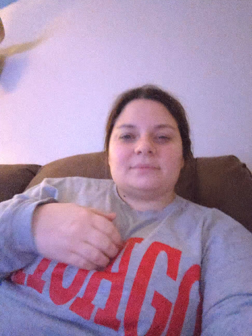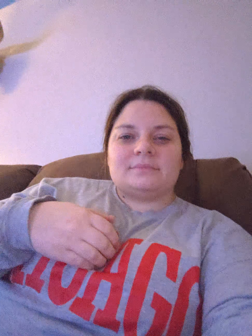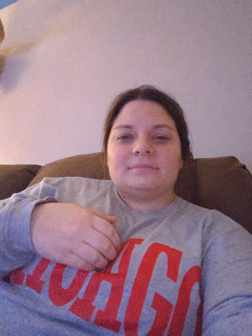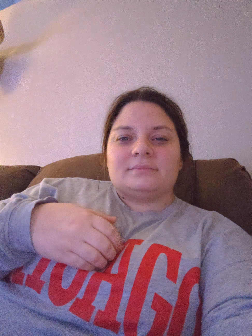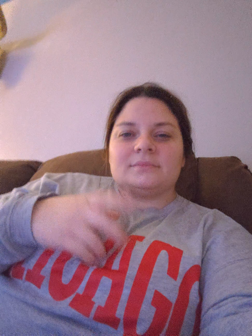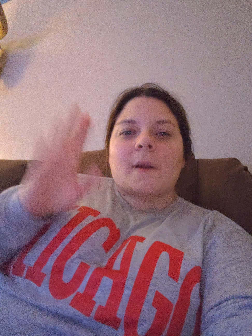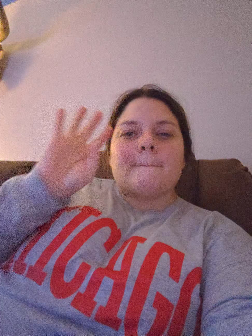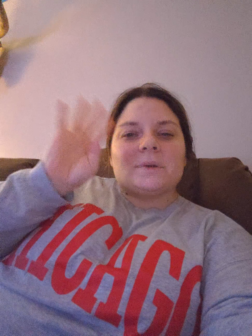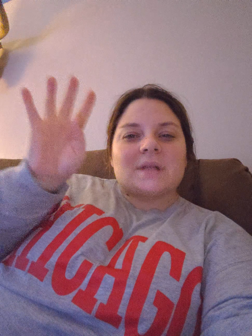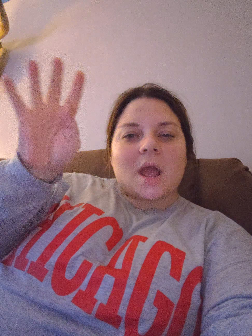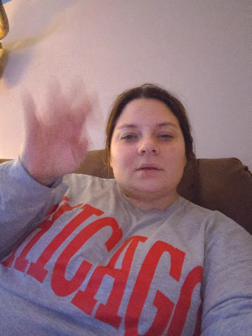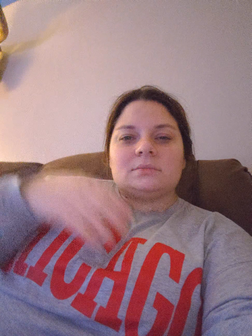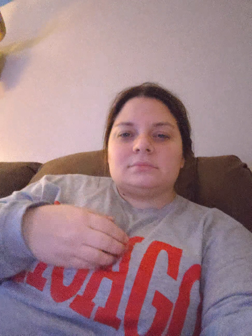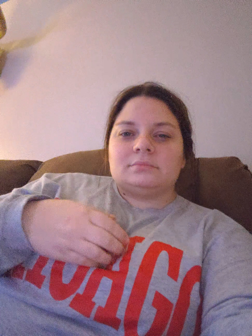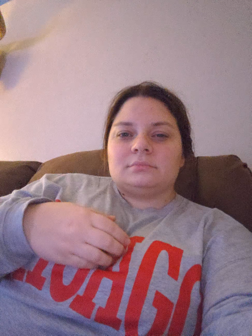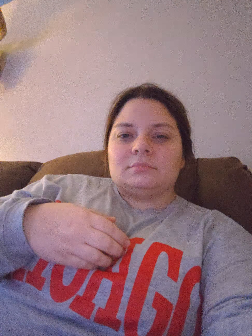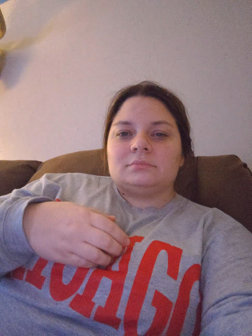pretend